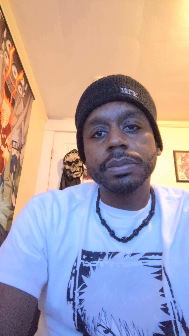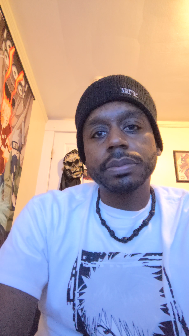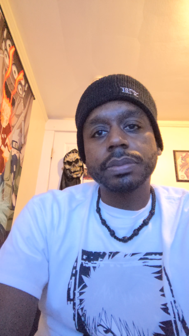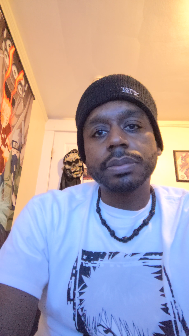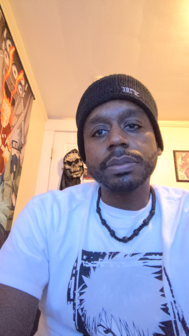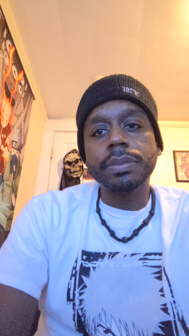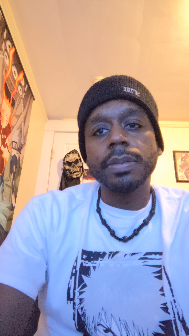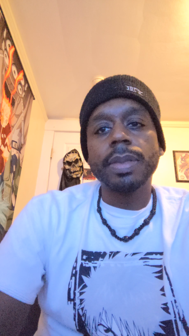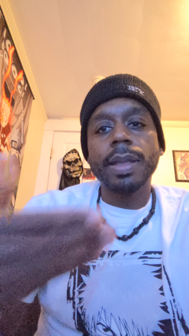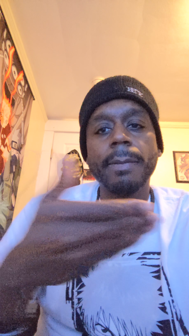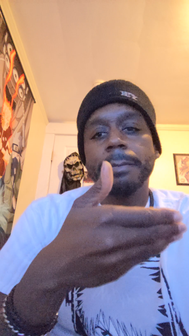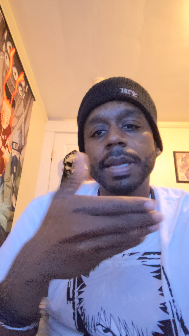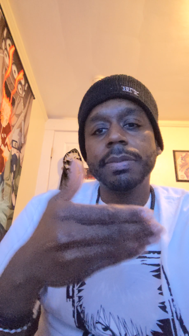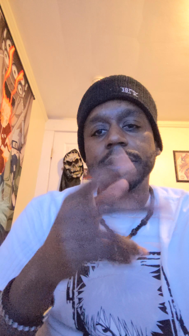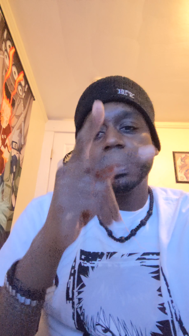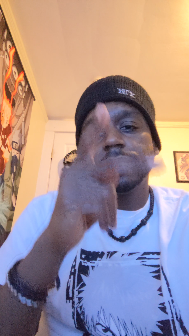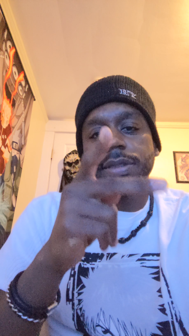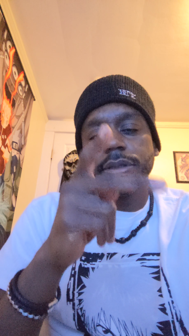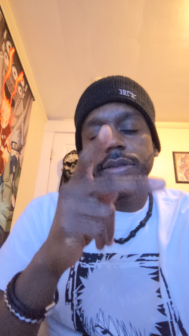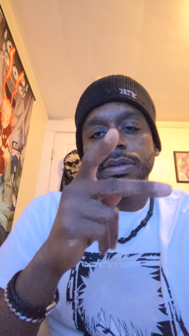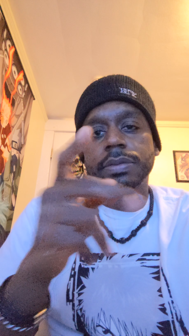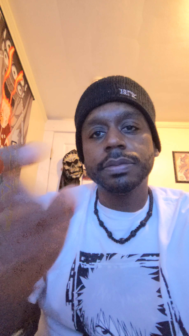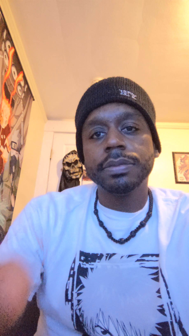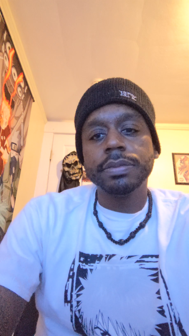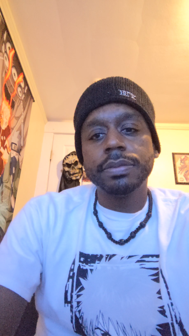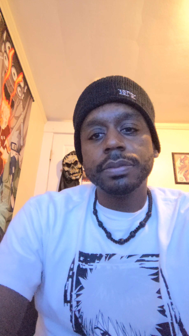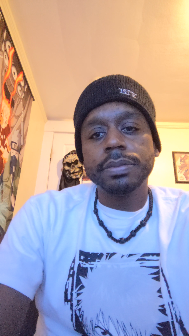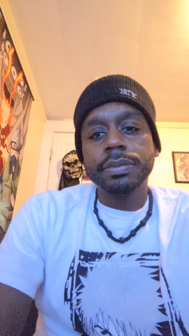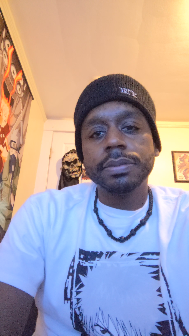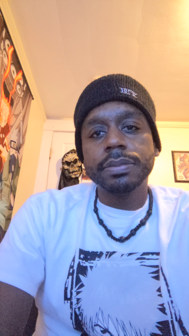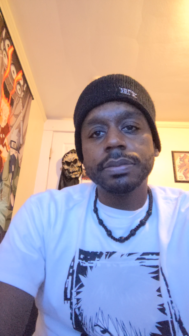babysitter